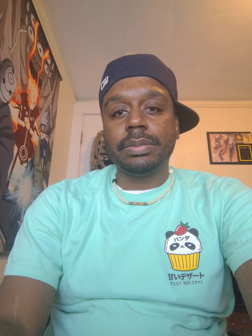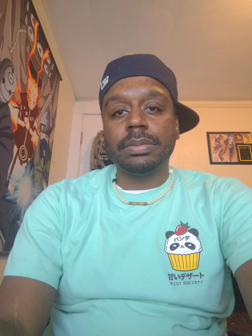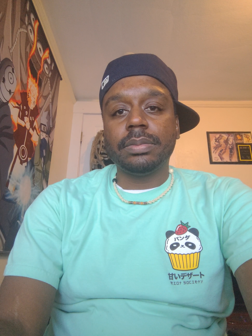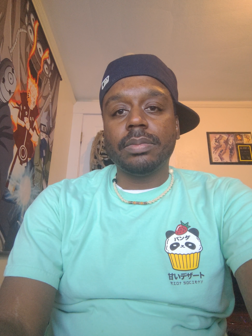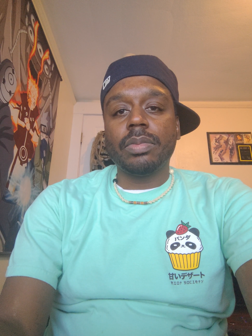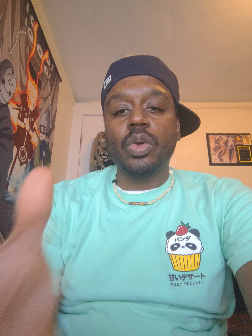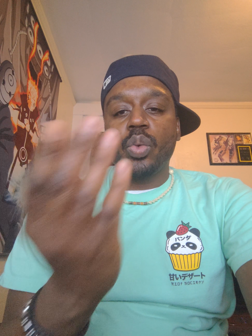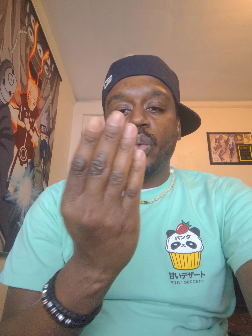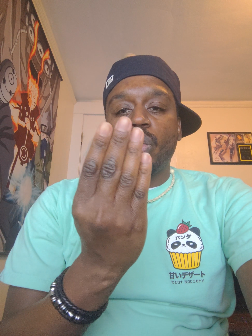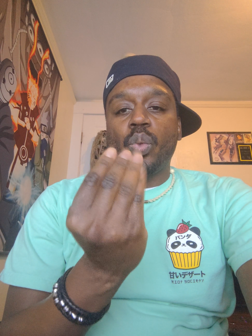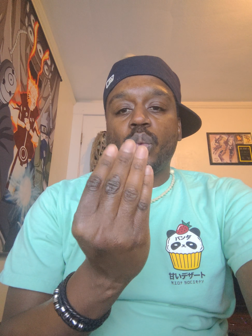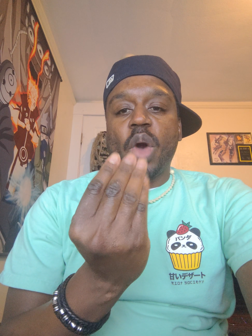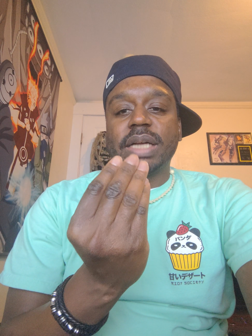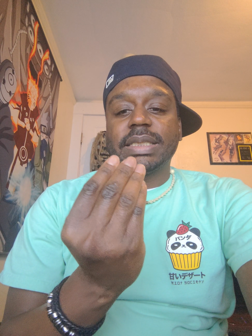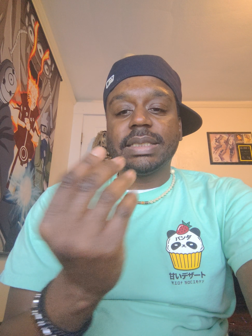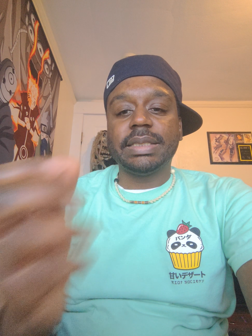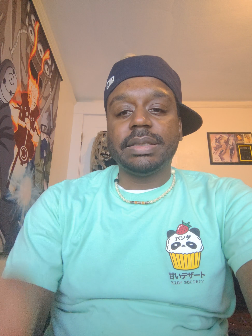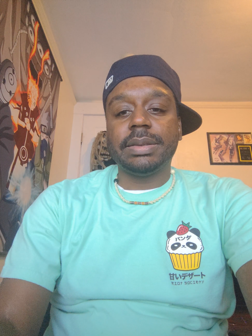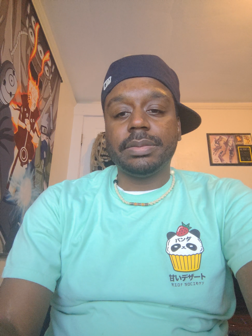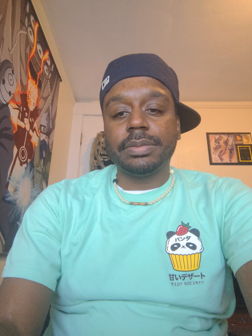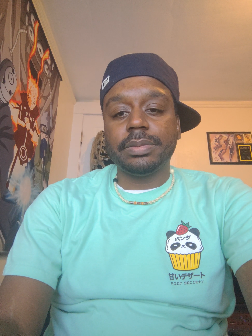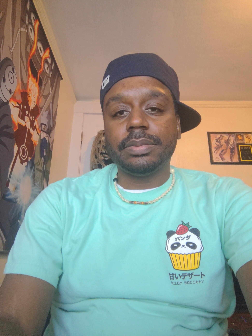wet